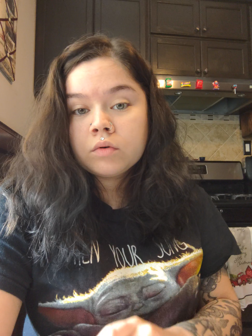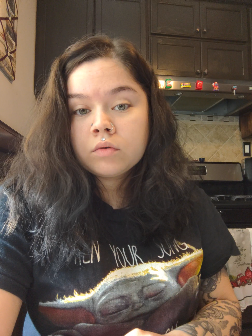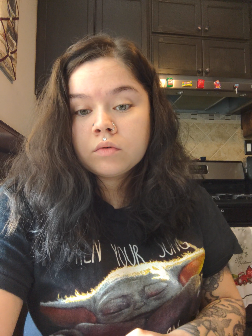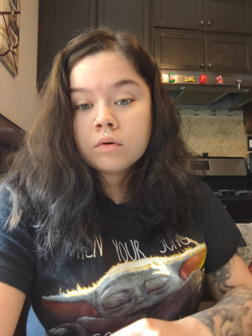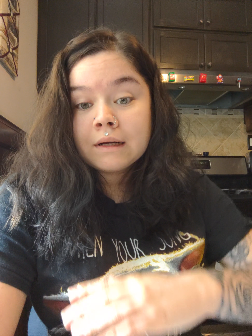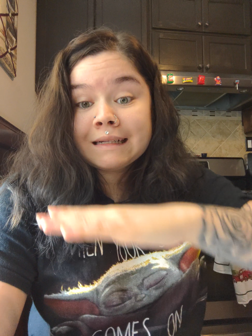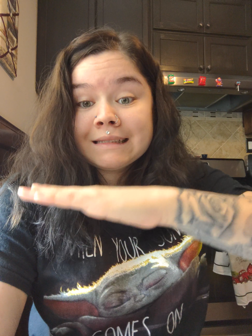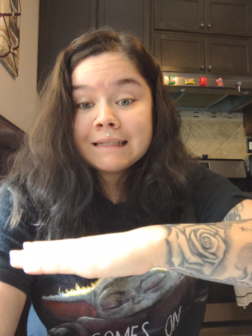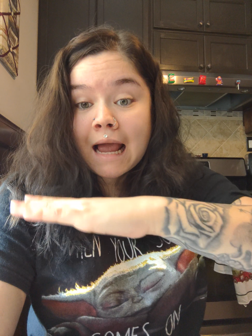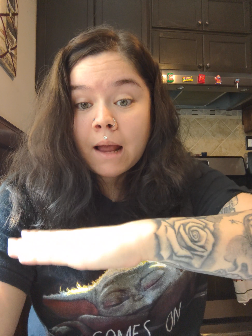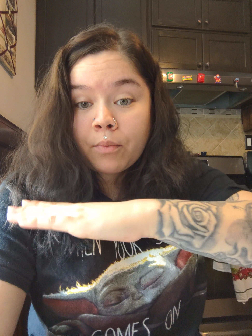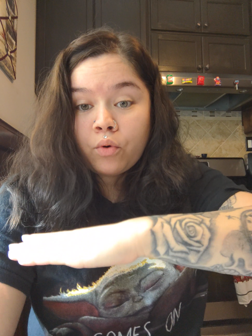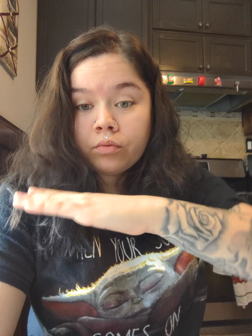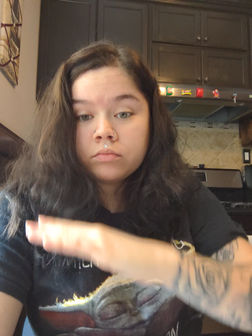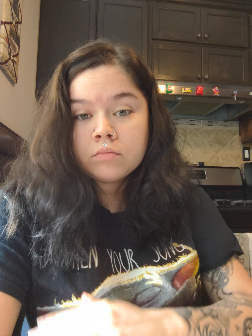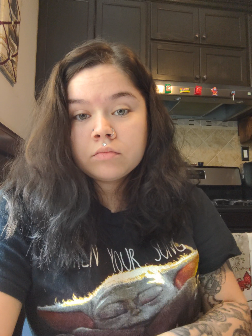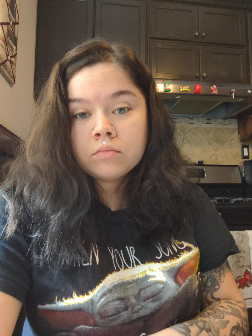table